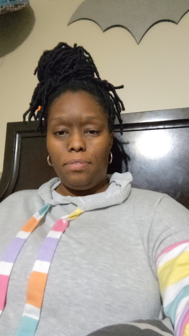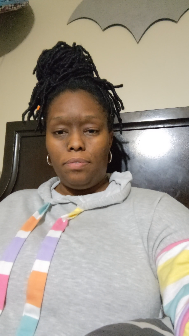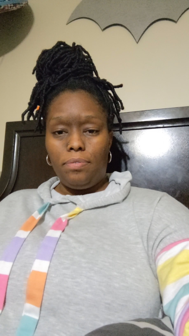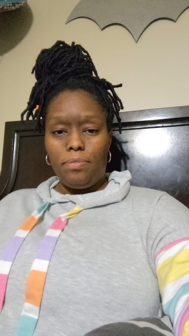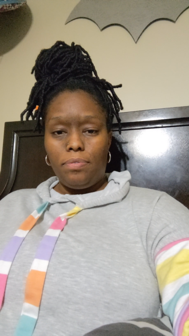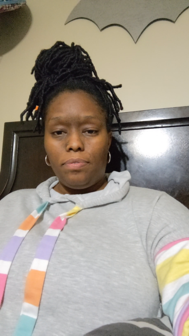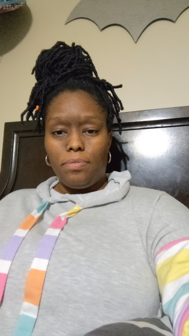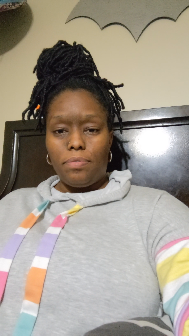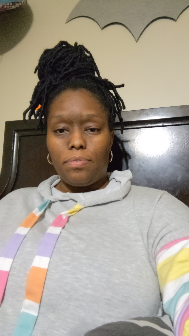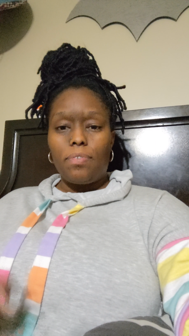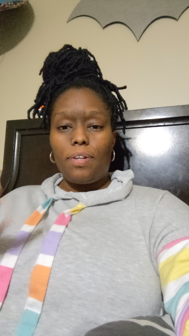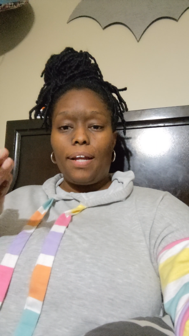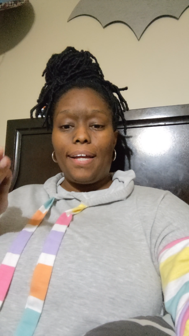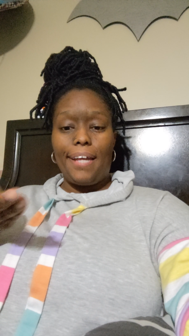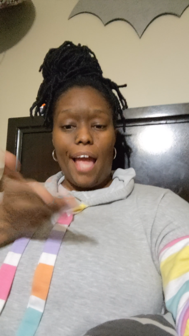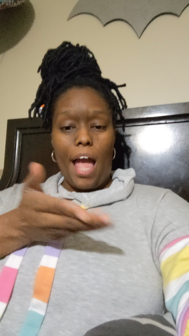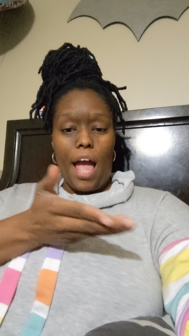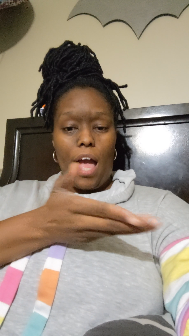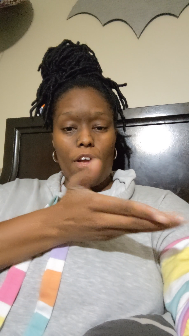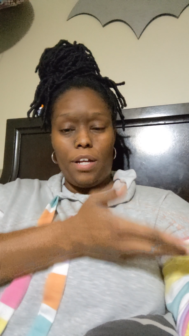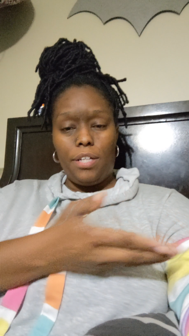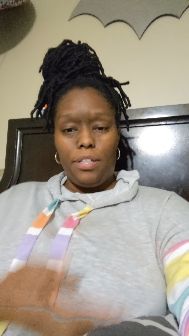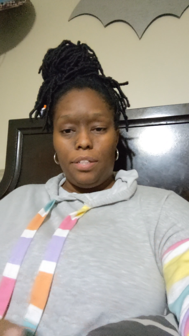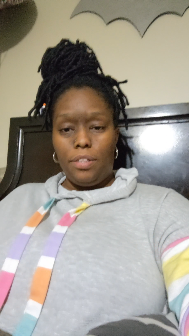carry